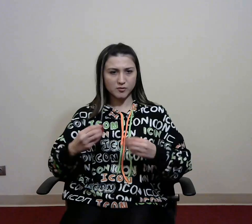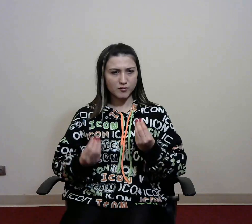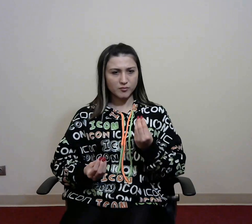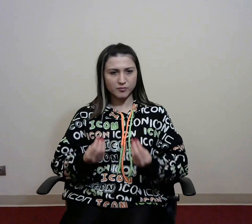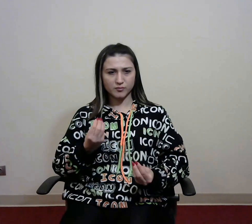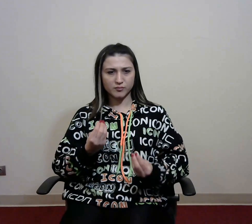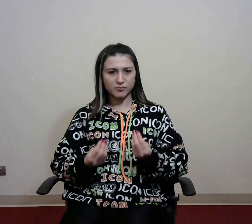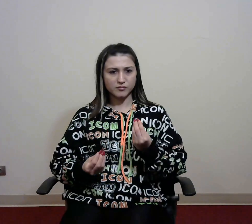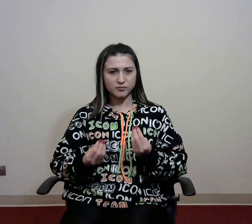oynamaq